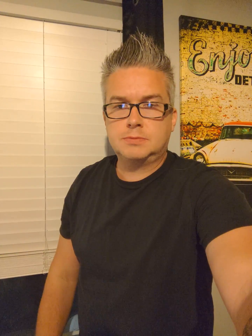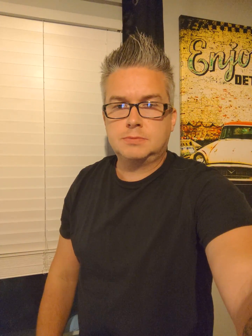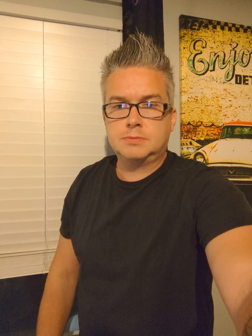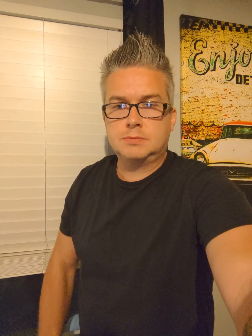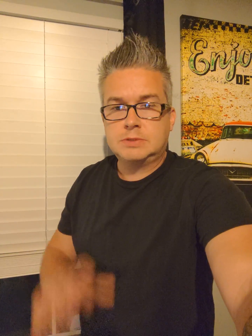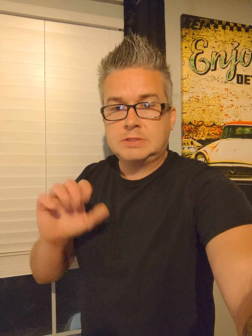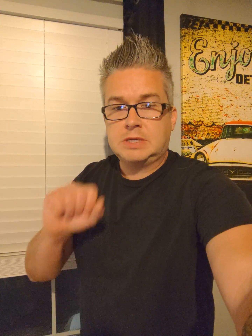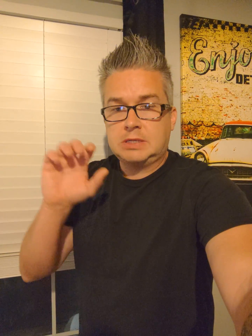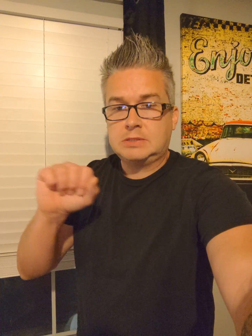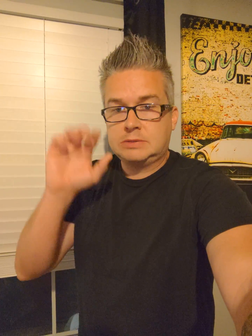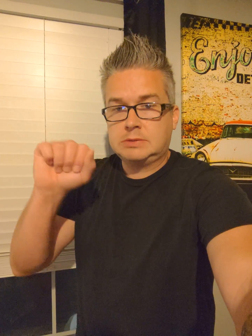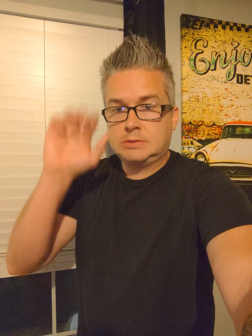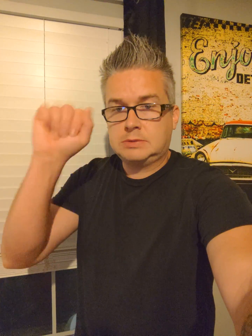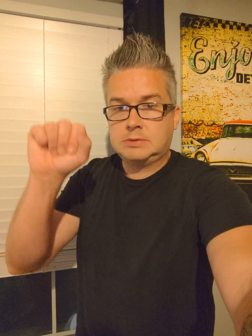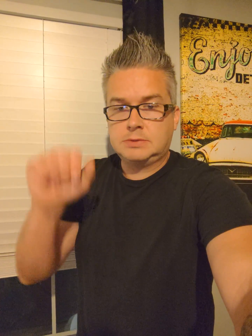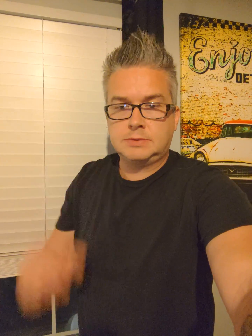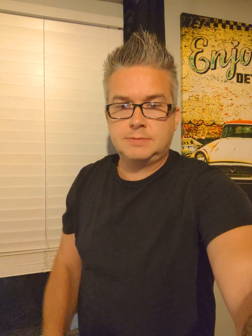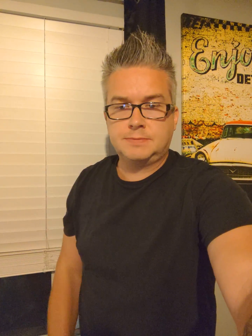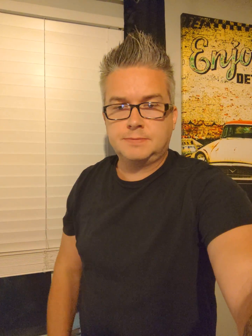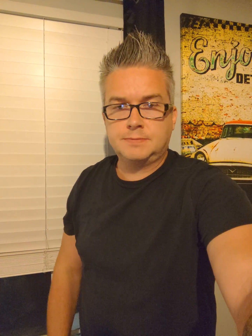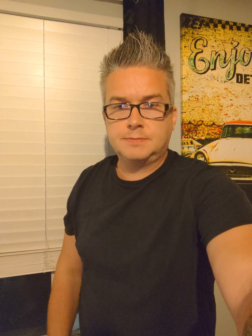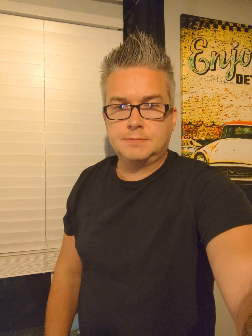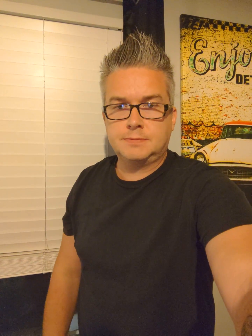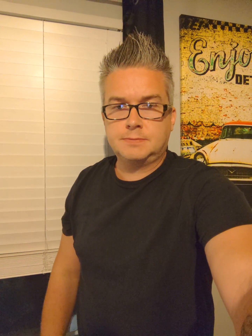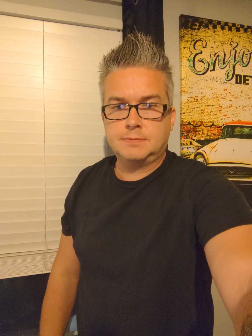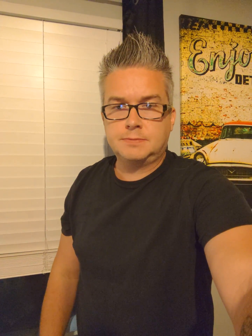ladder